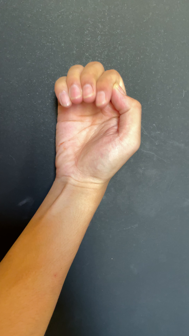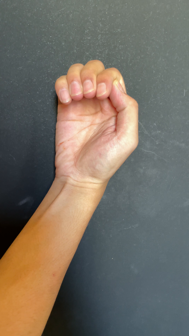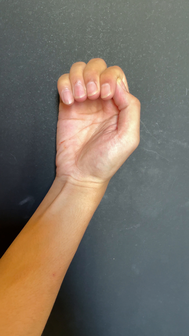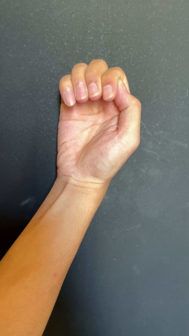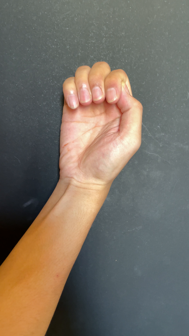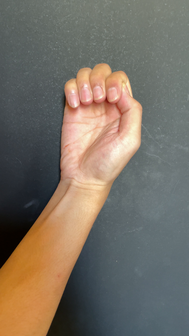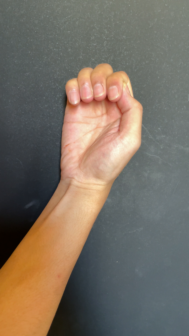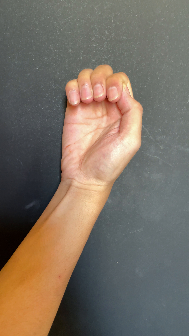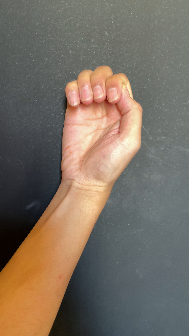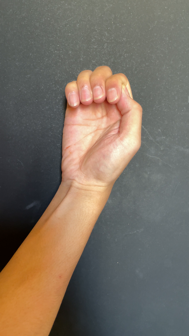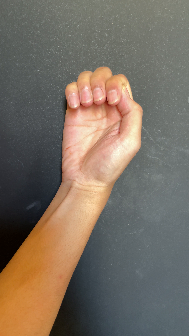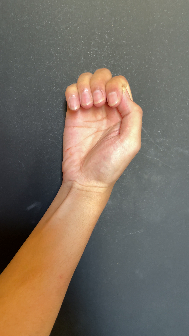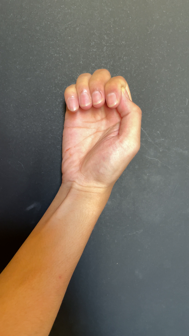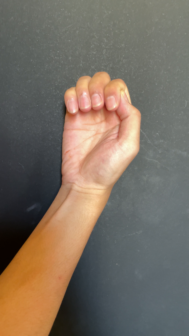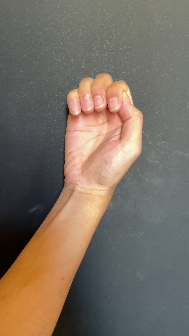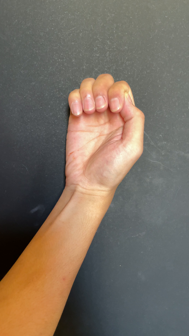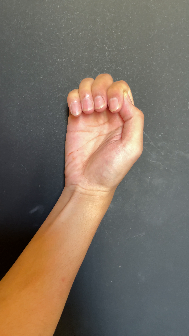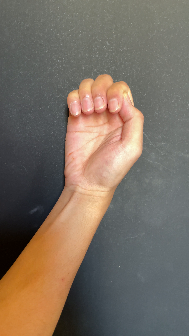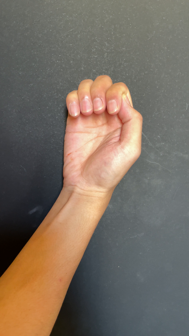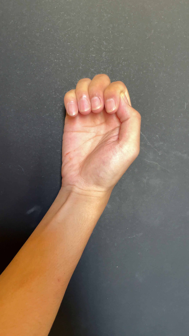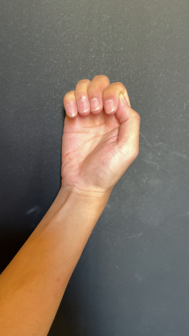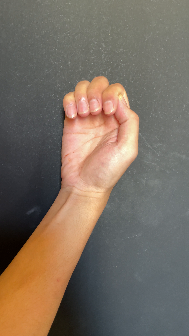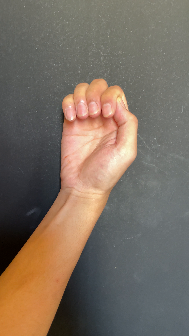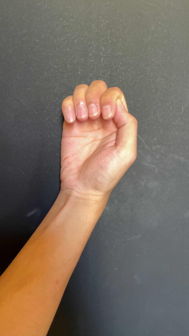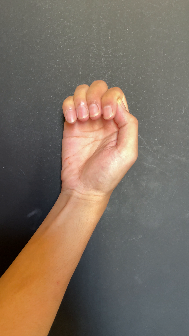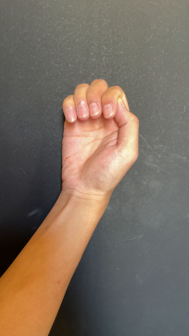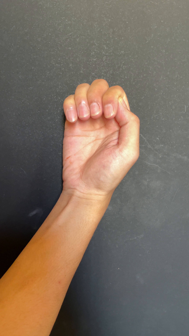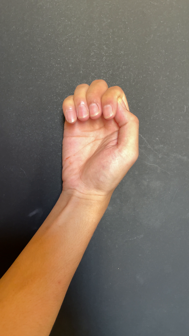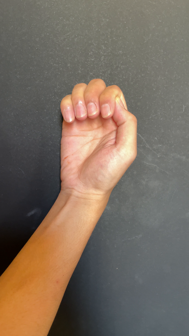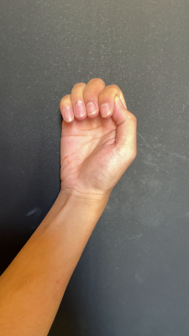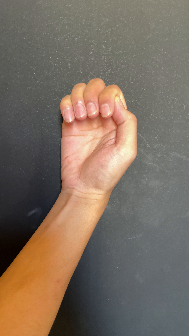स